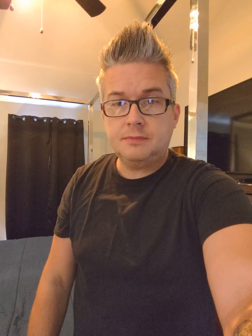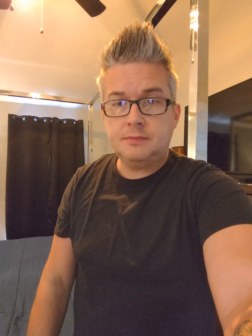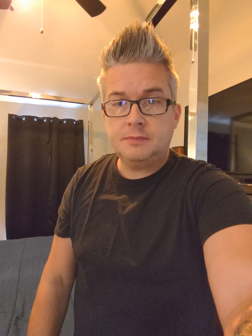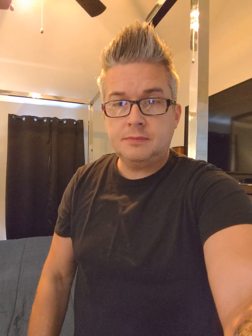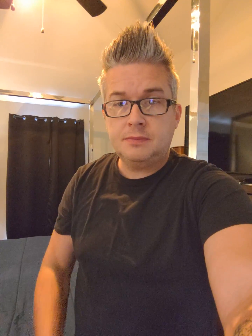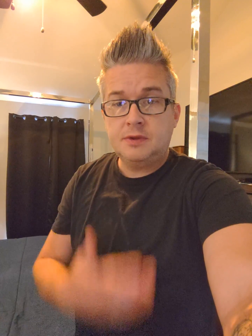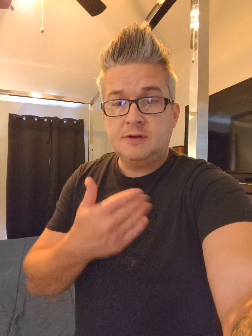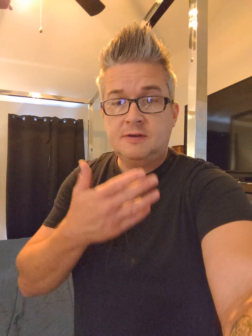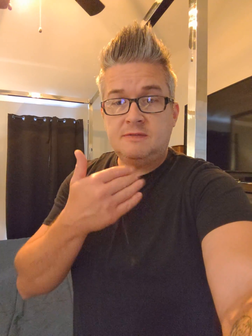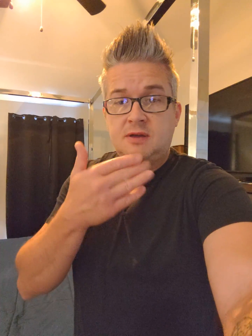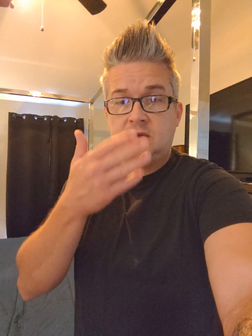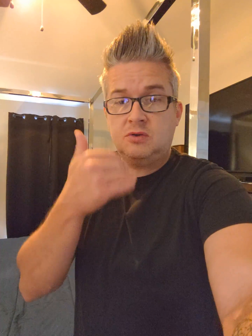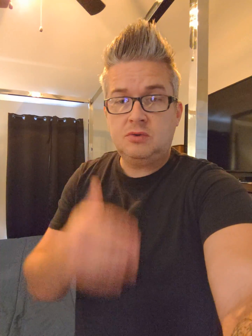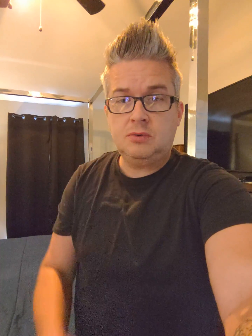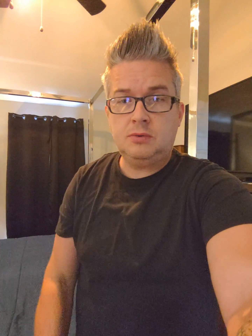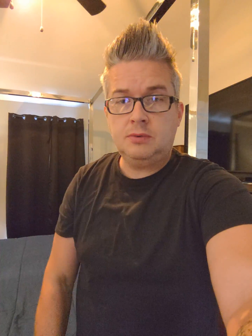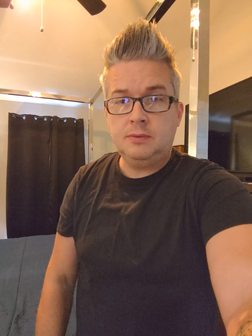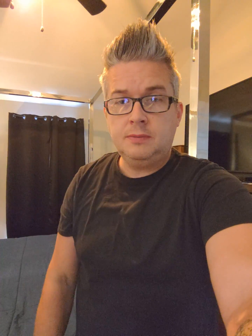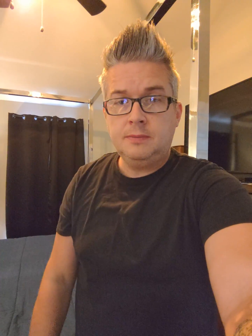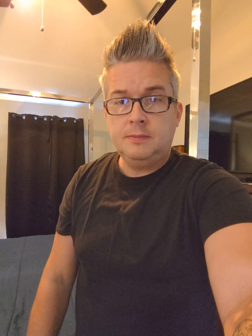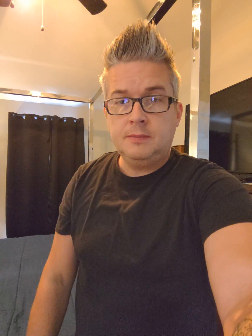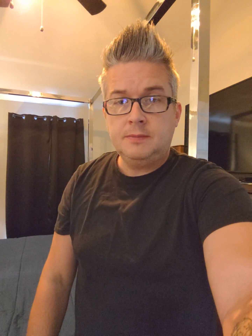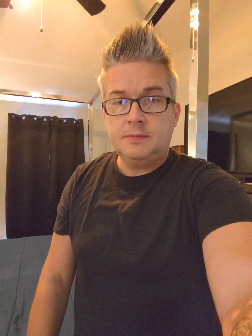butterfly